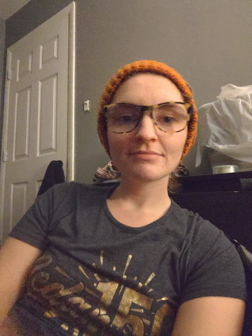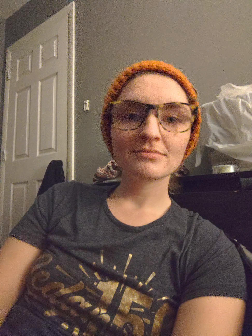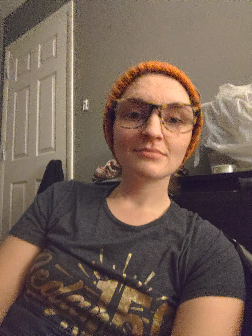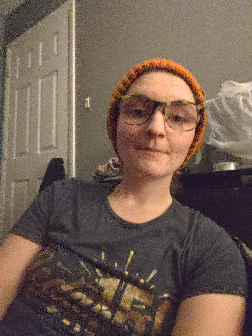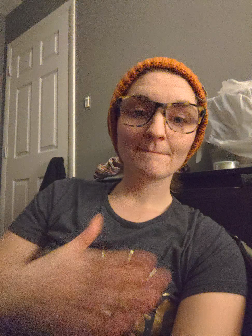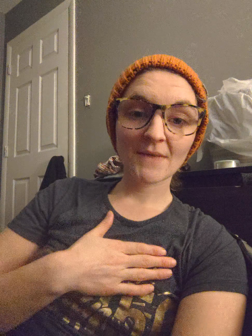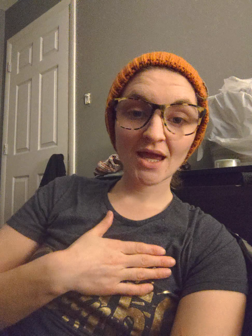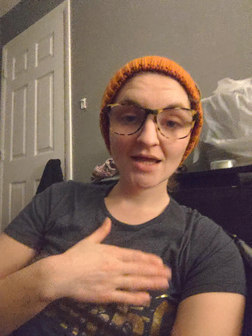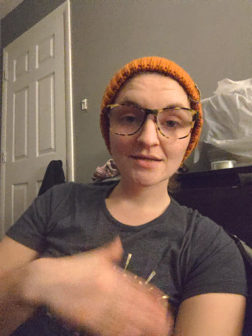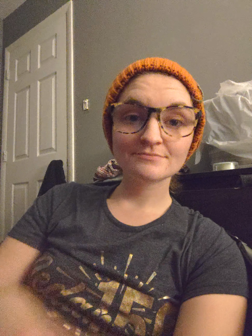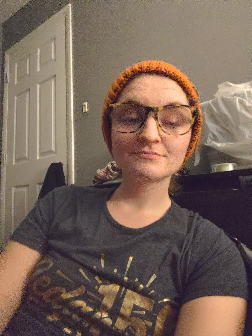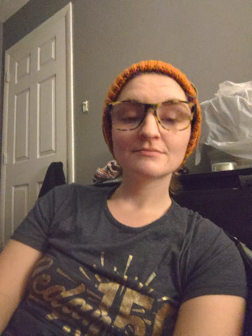my